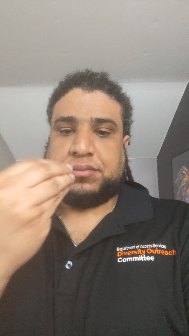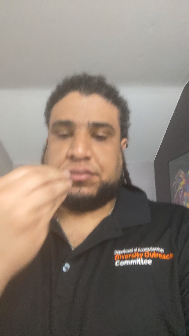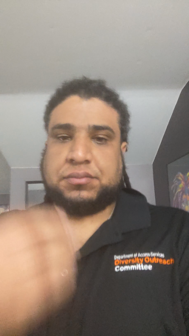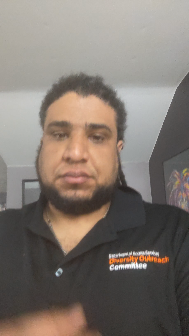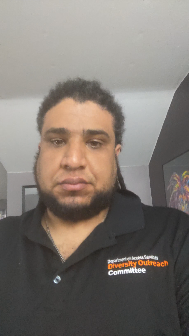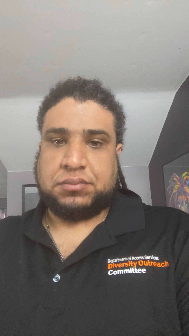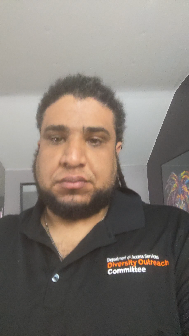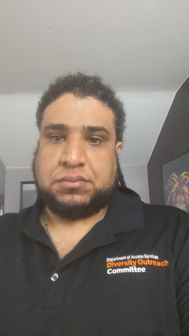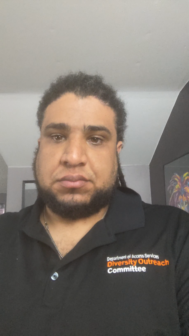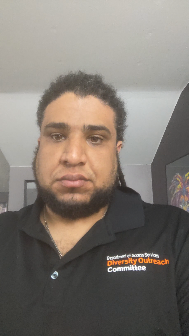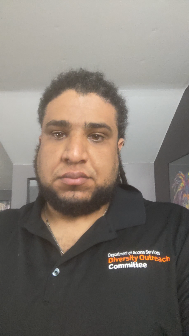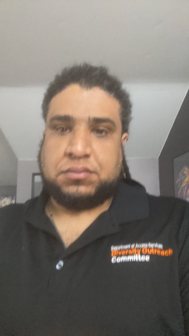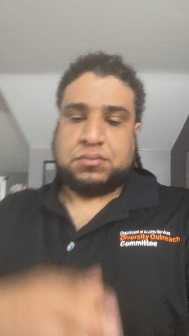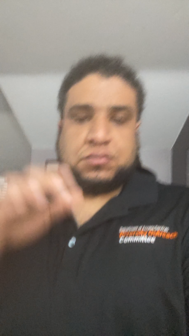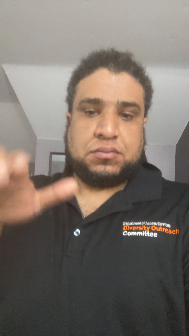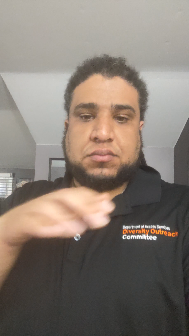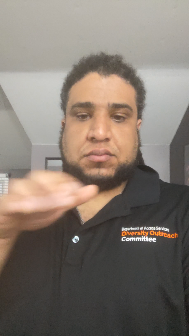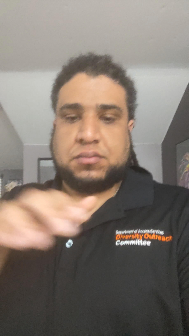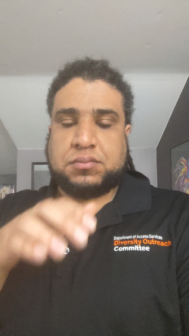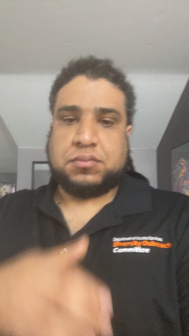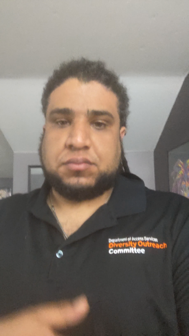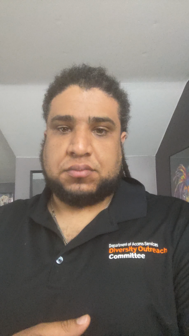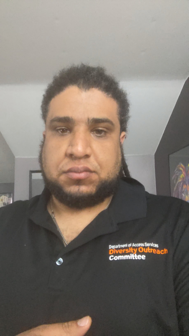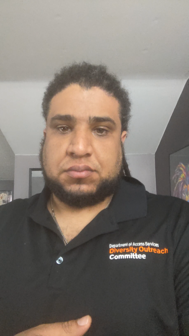does